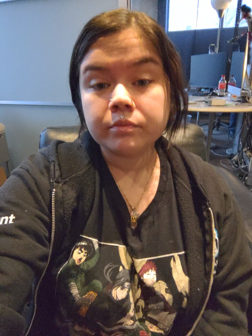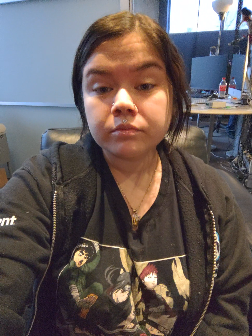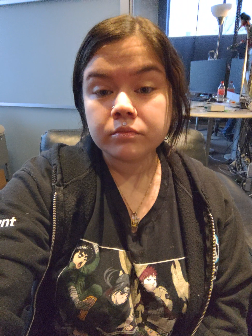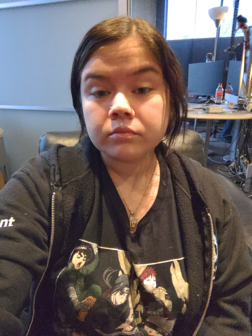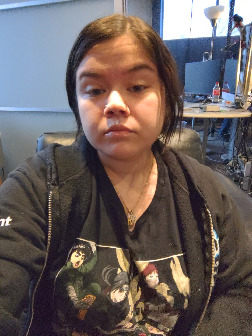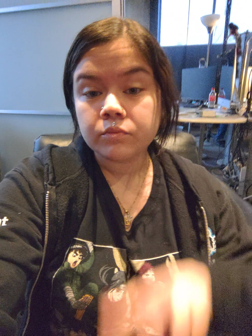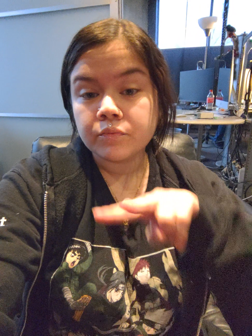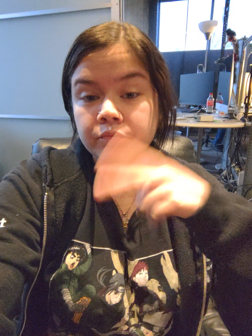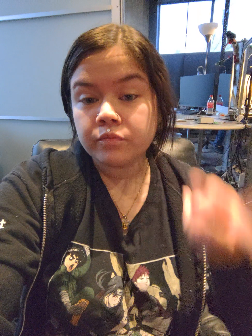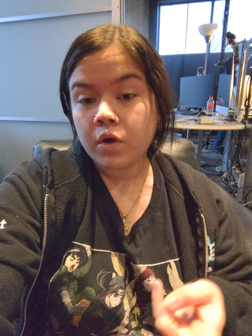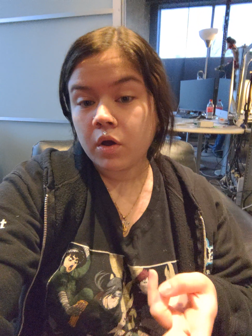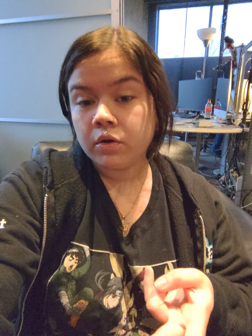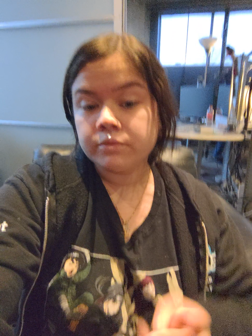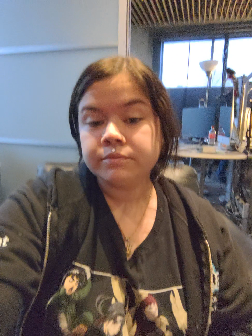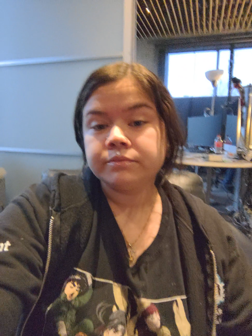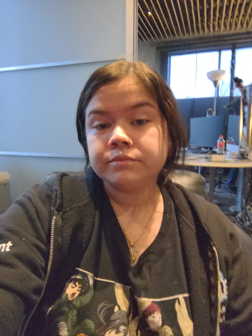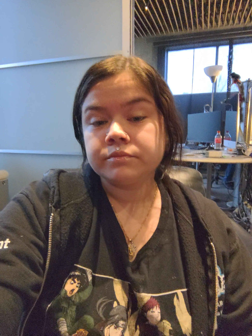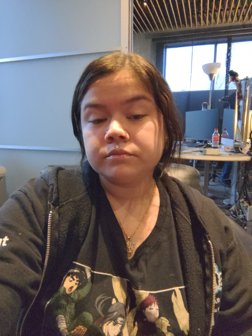fall